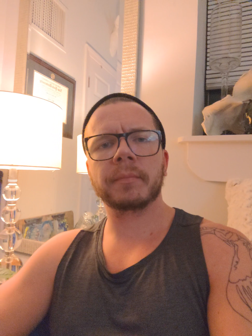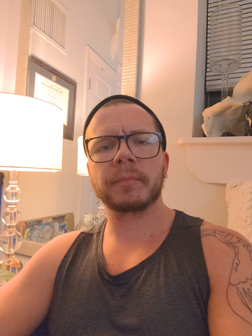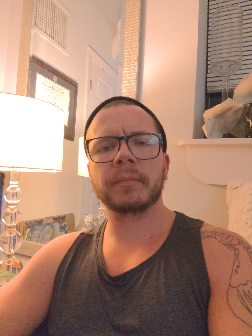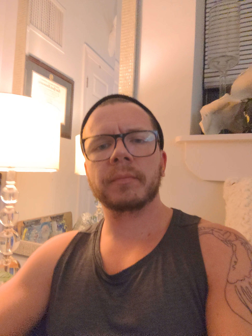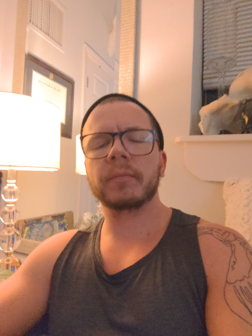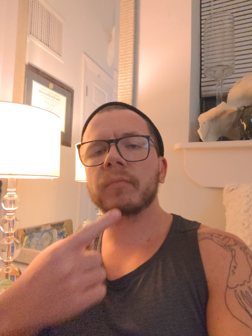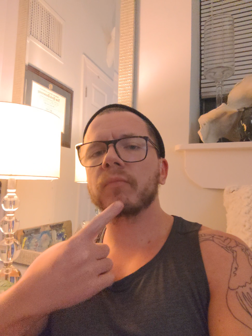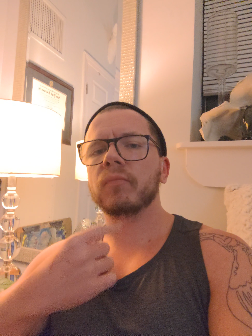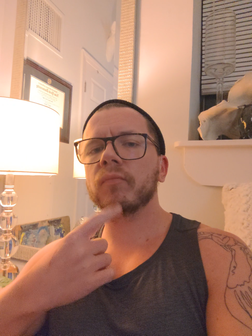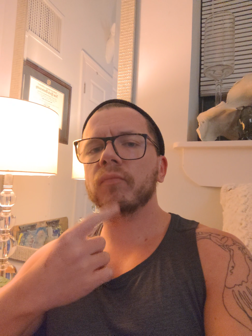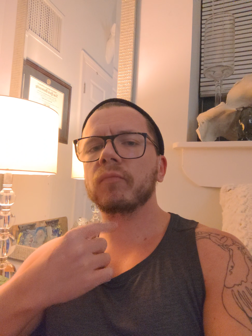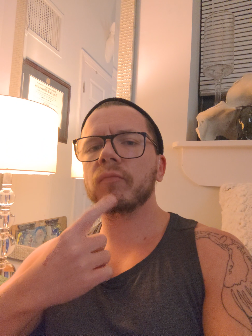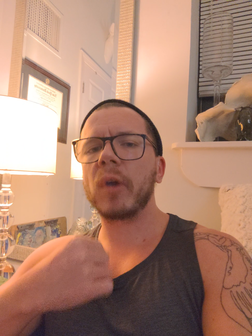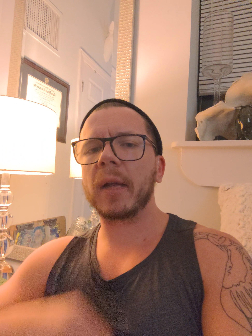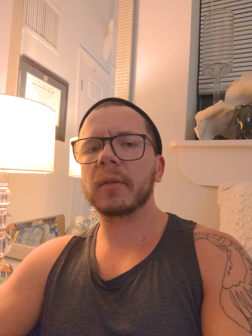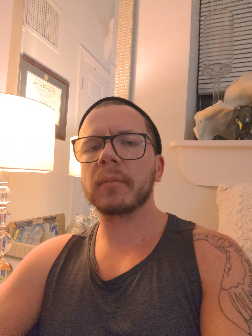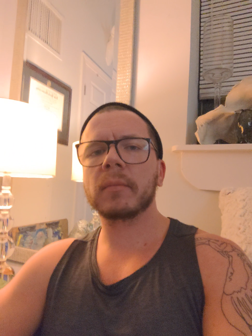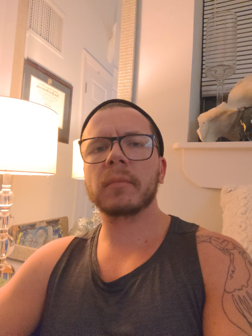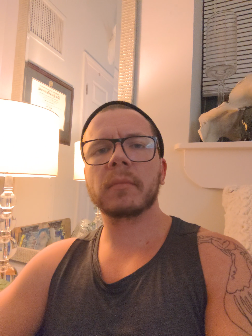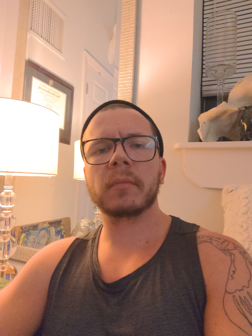red